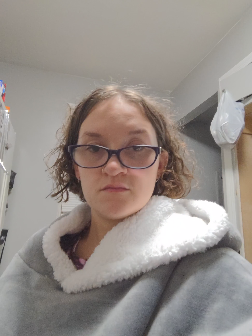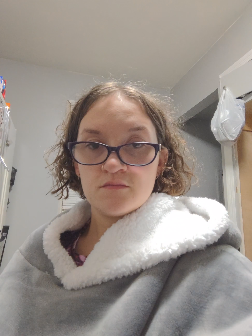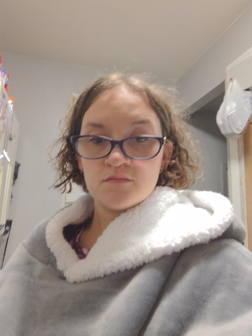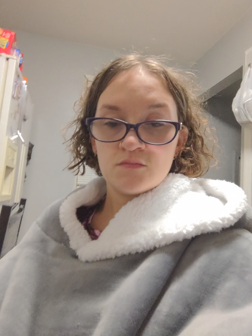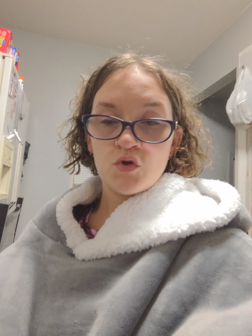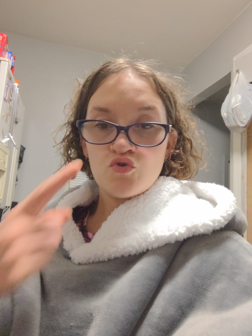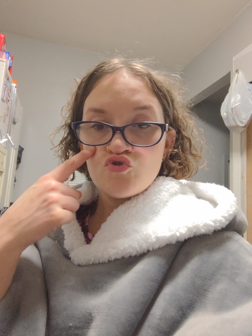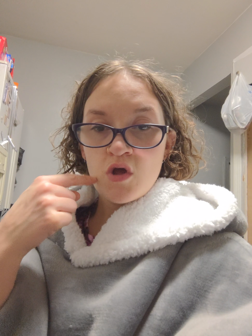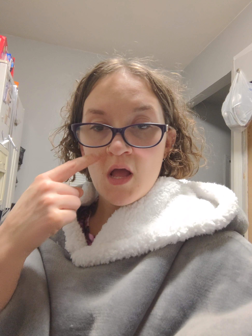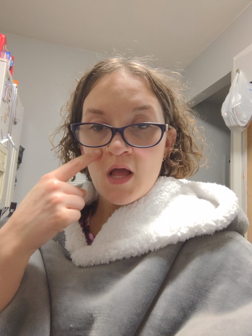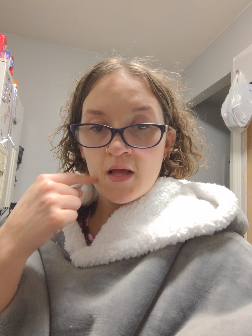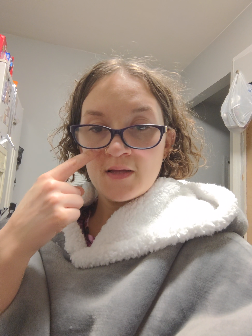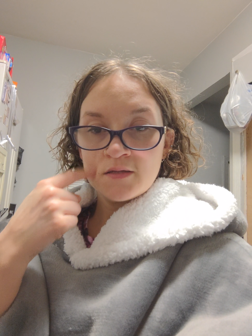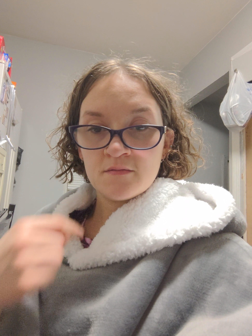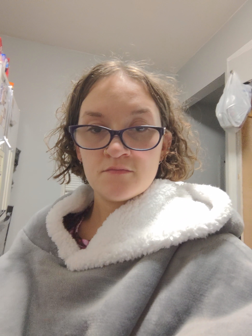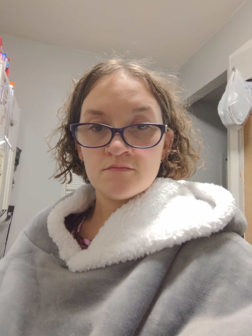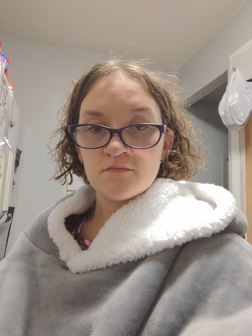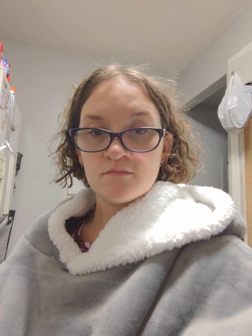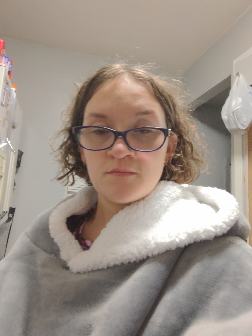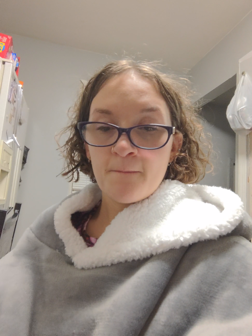cry